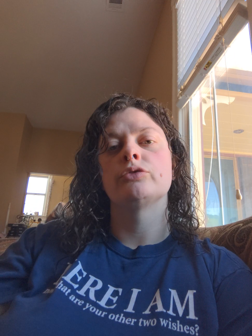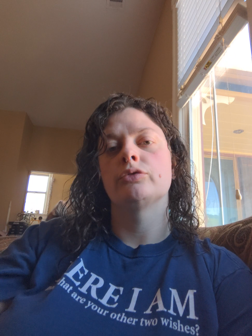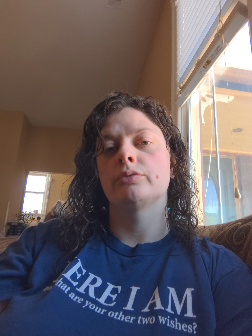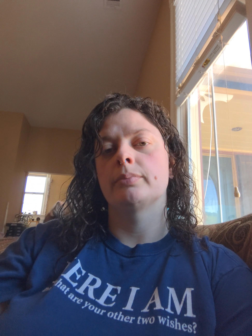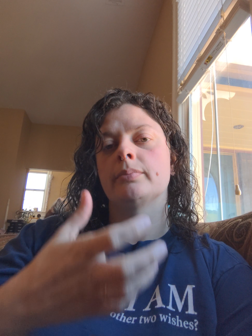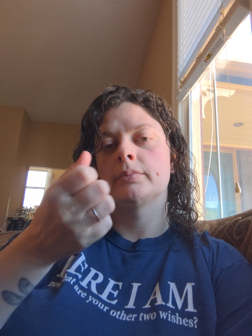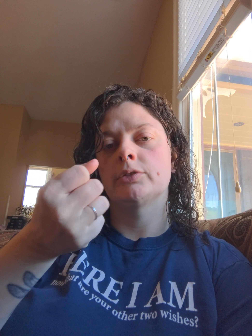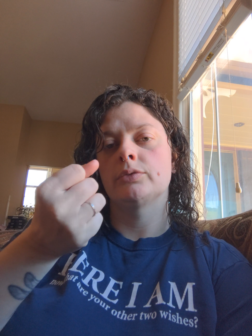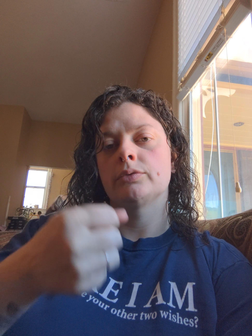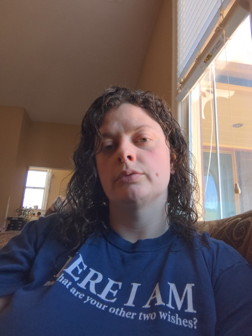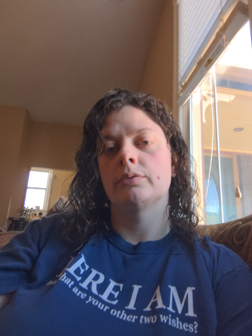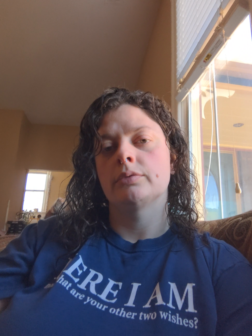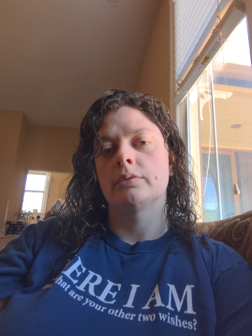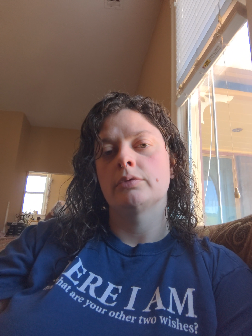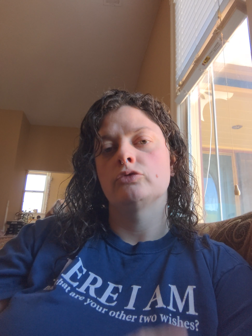milk